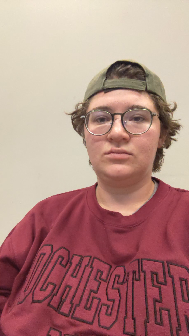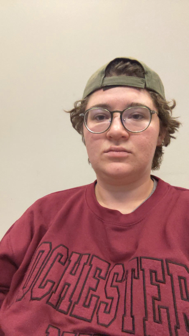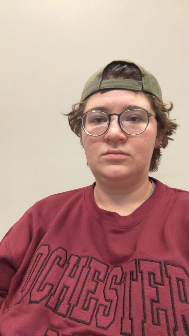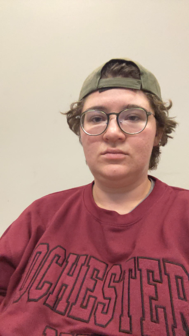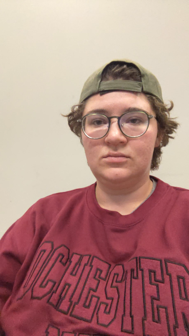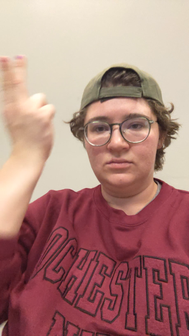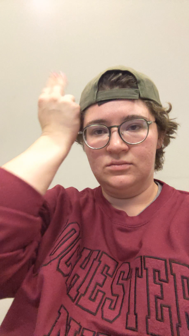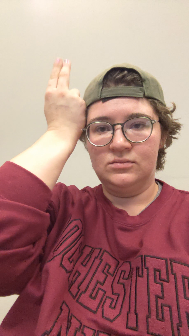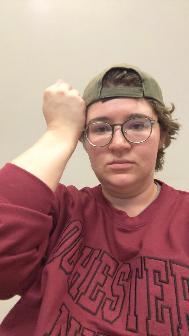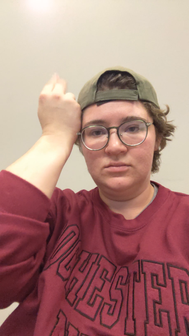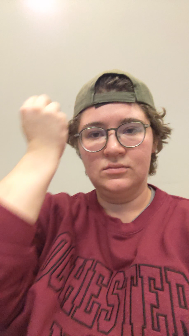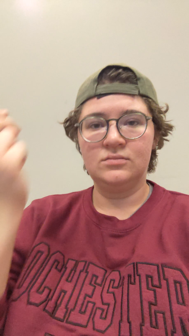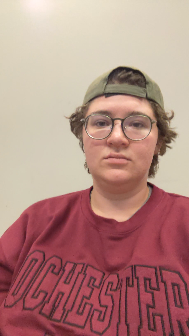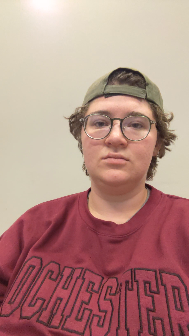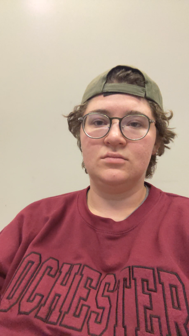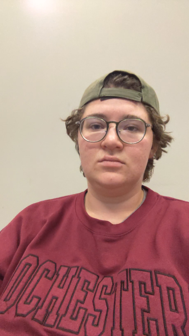rabbit